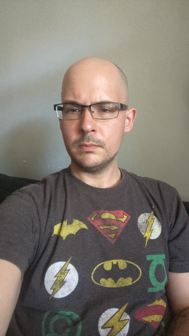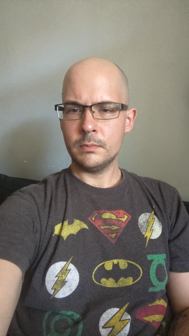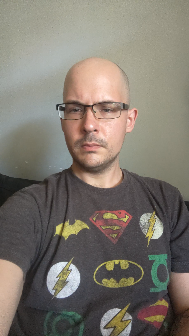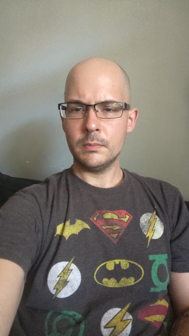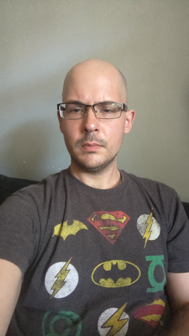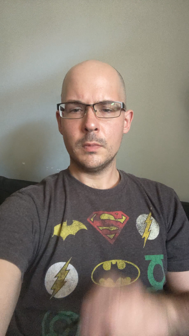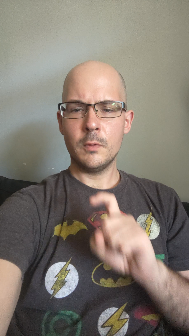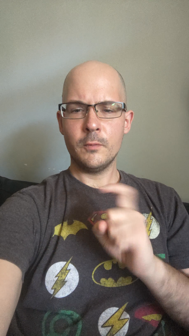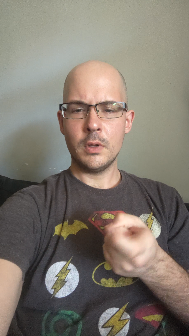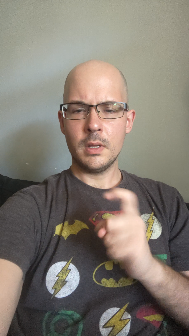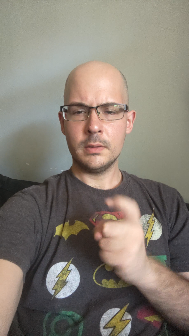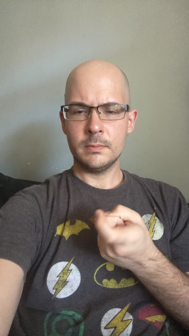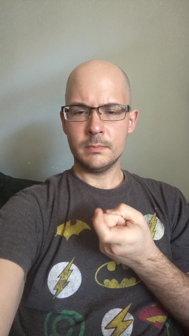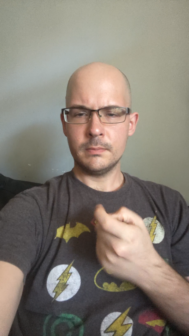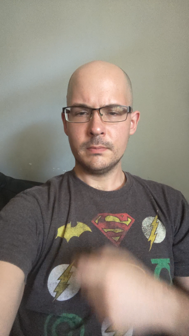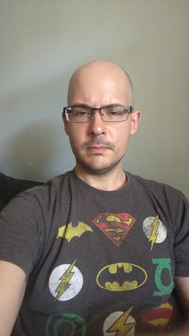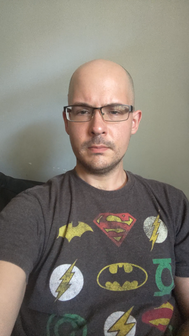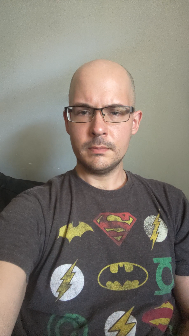friend